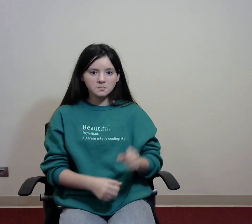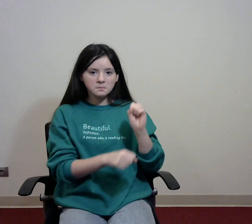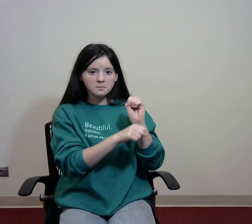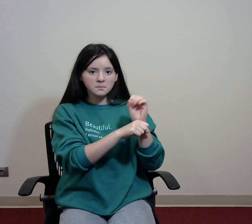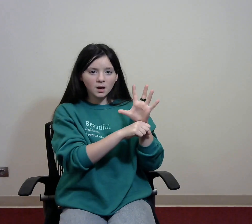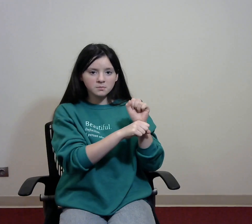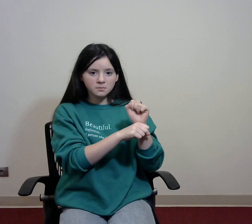çəkmək